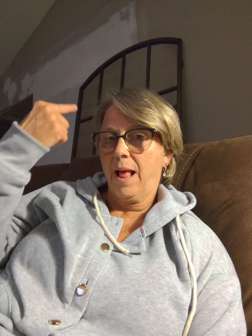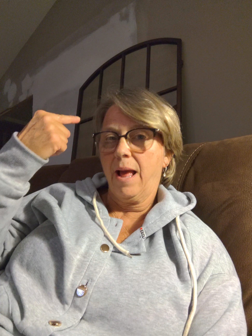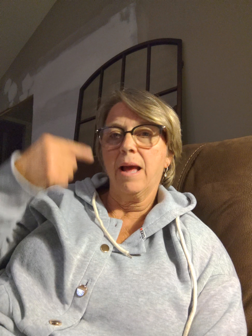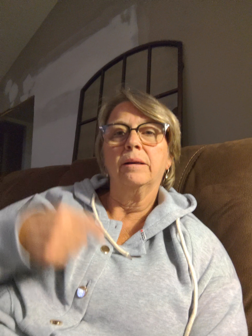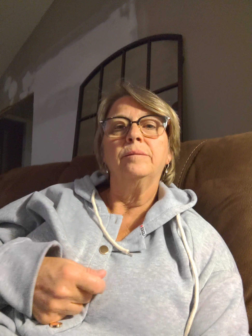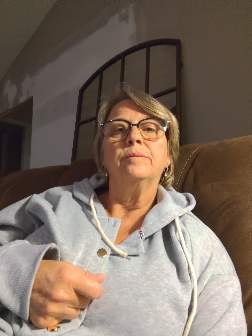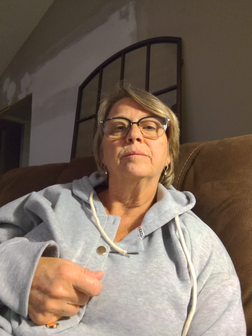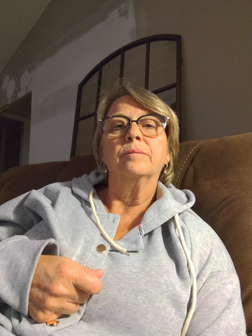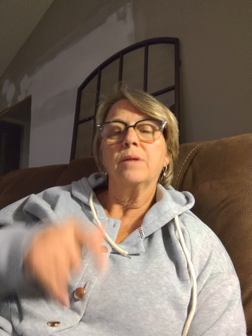black